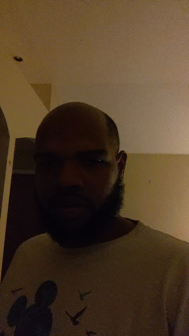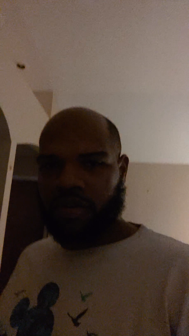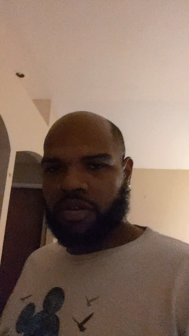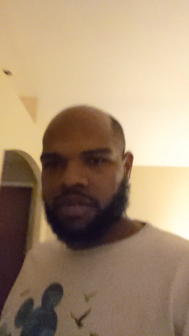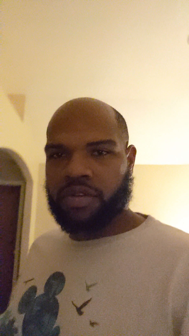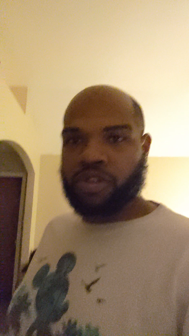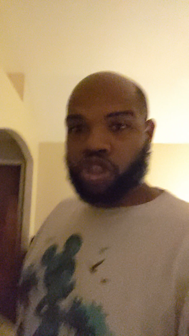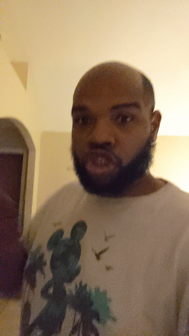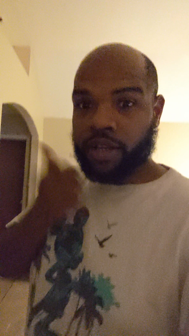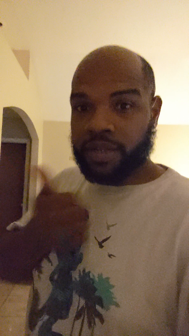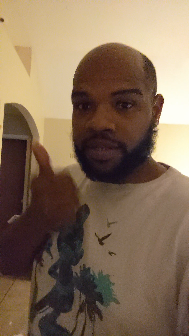chase